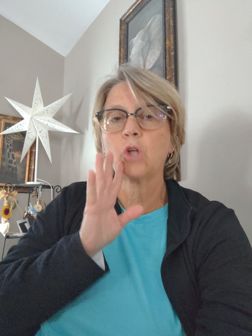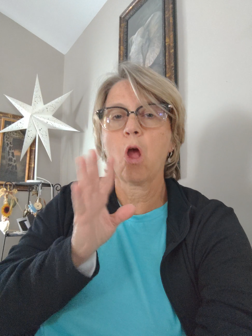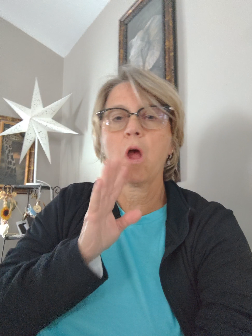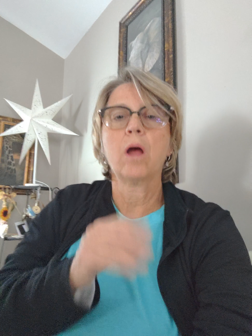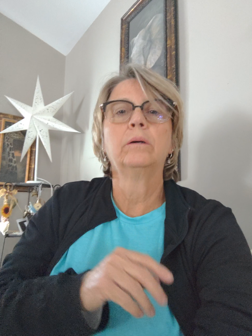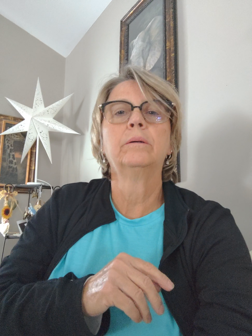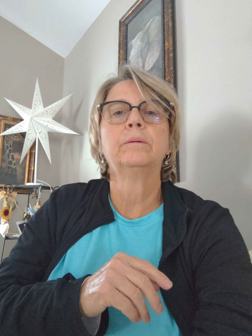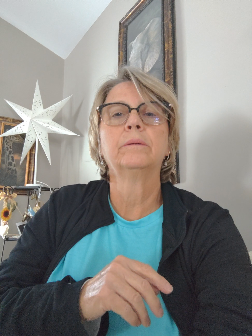talk